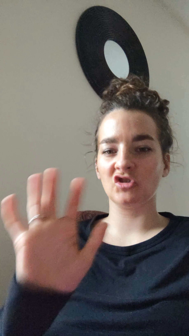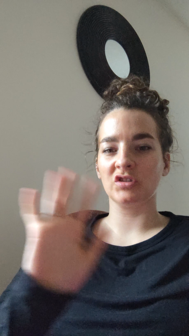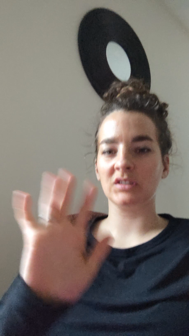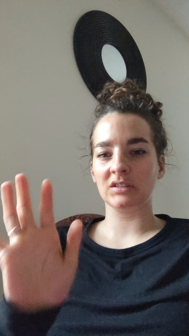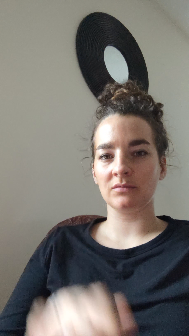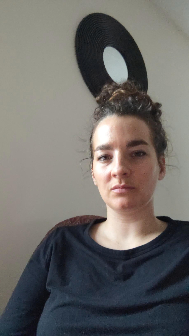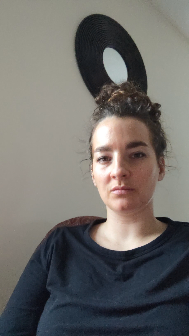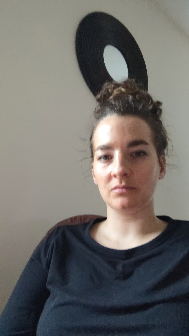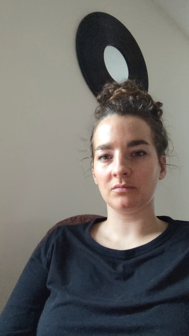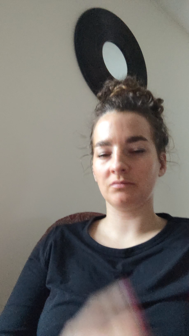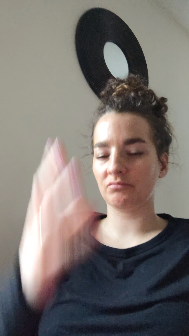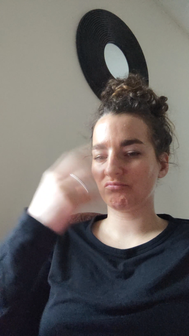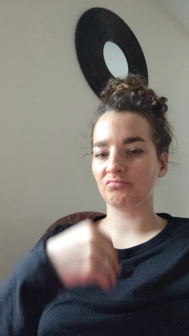asleep